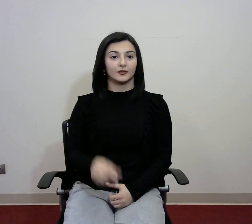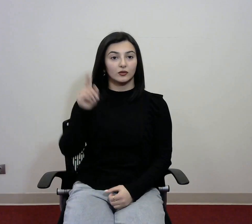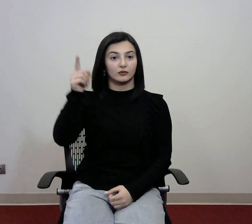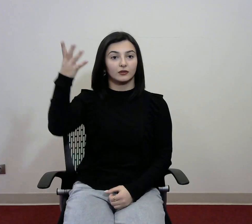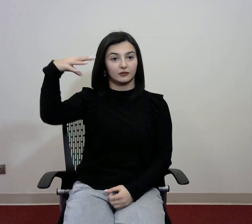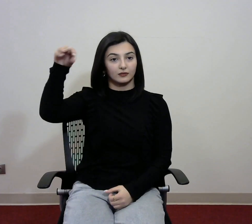onlar